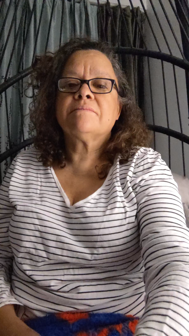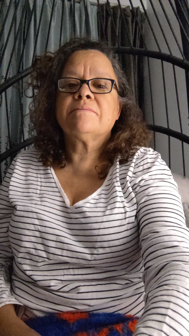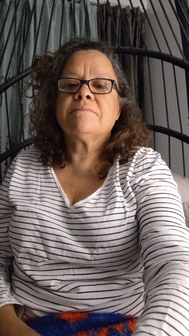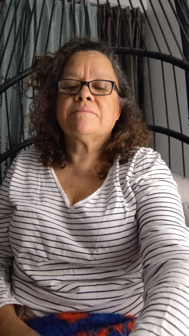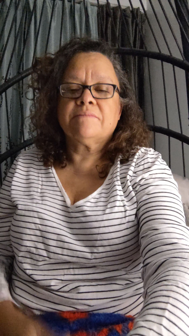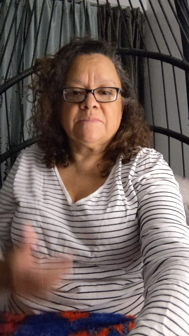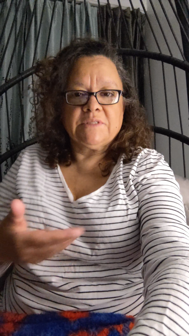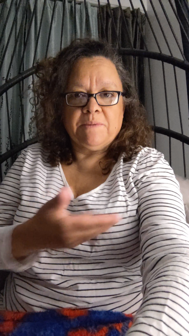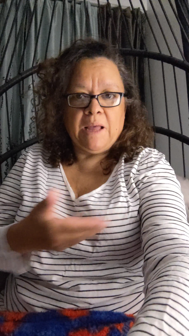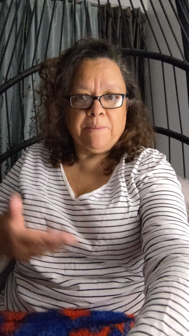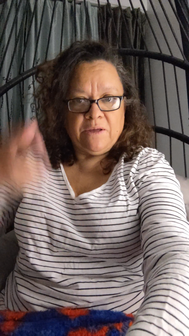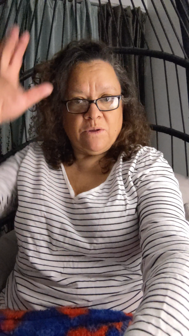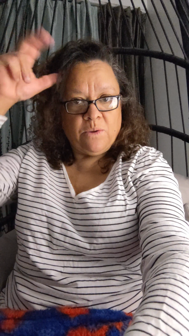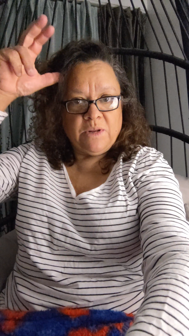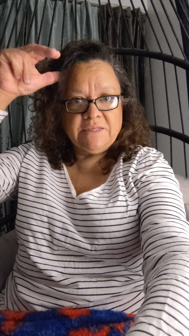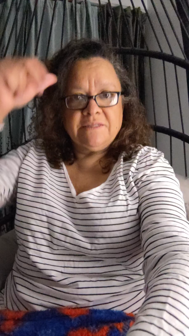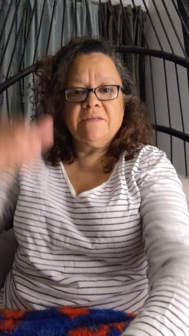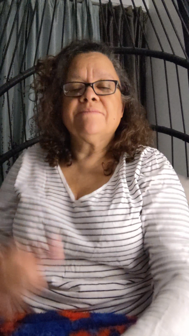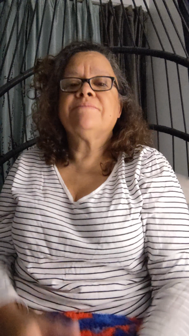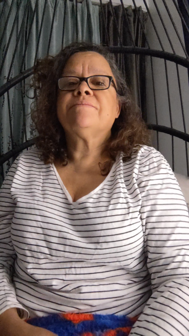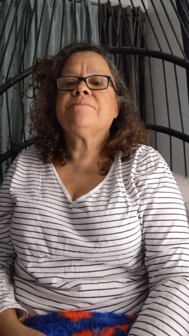pony